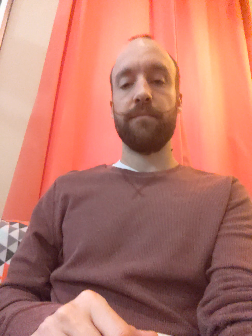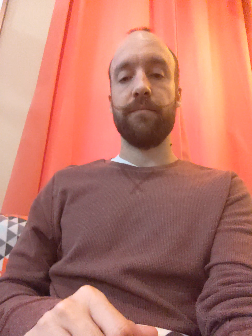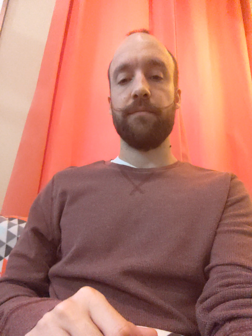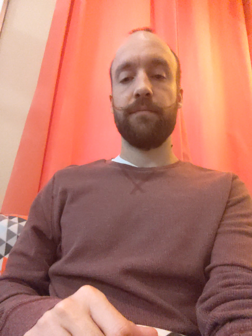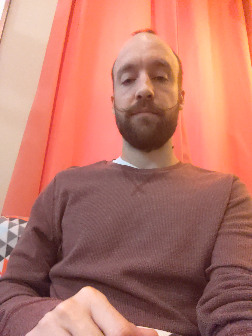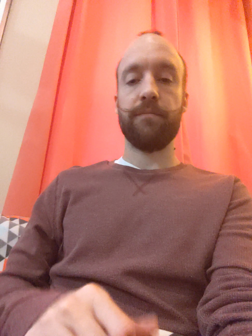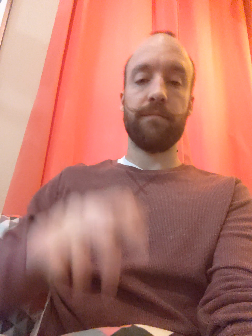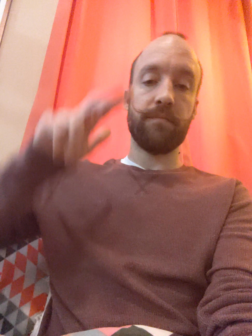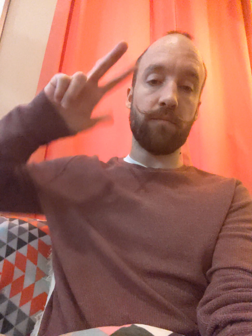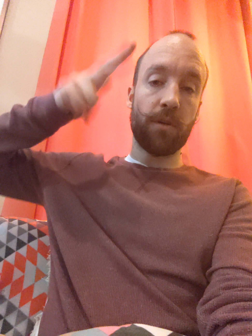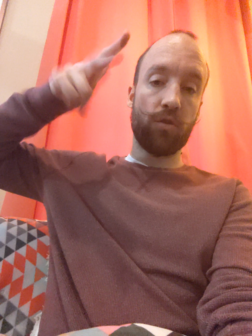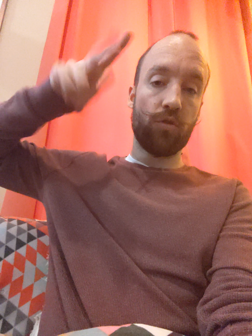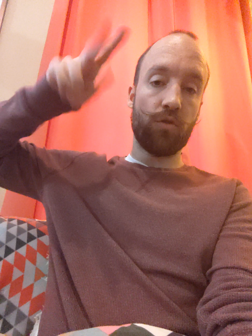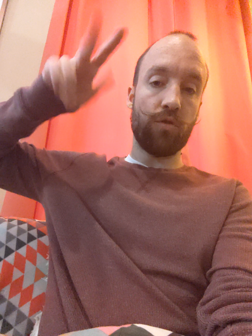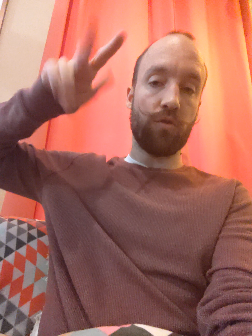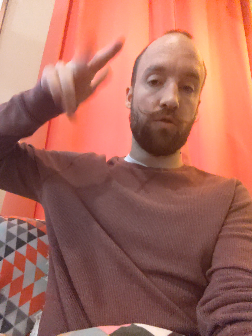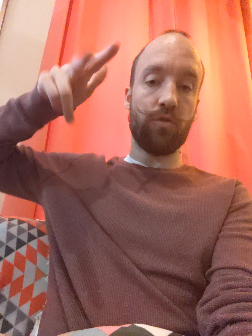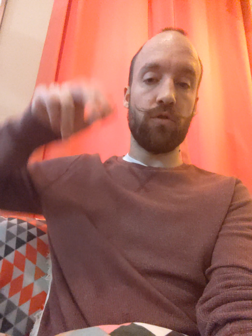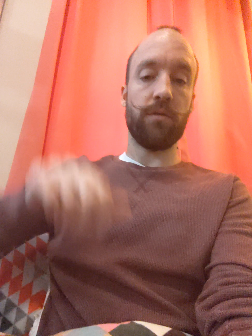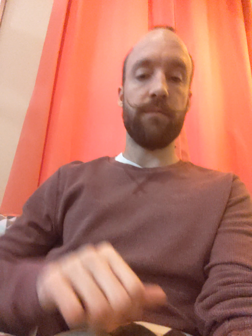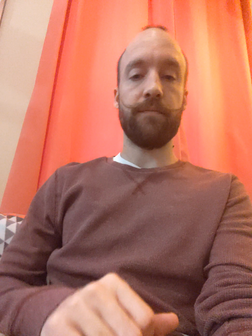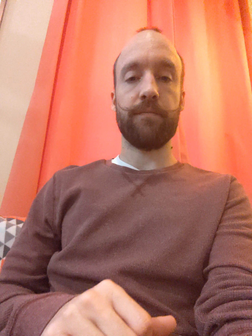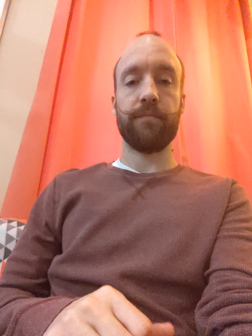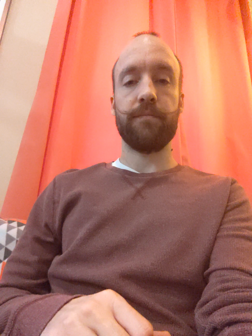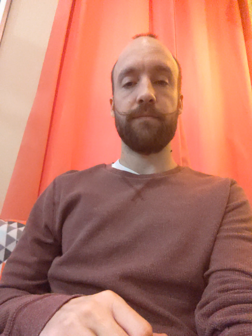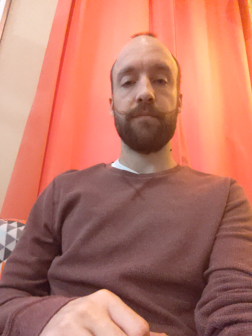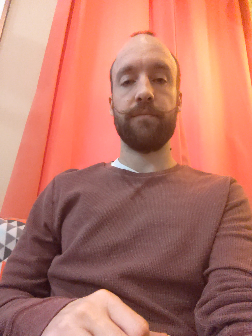helicopter